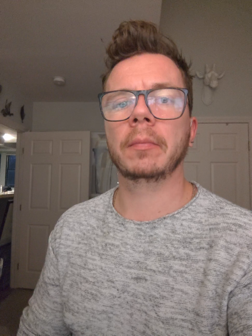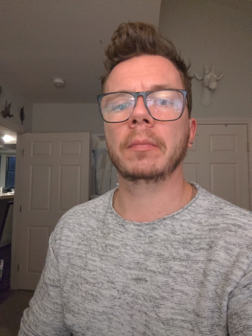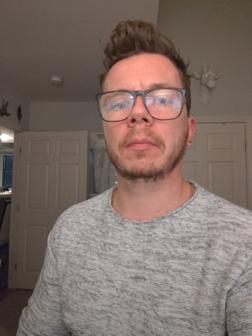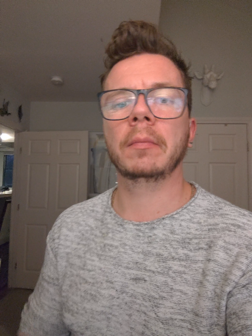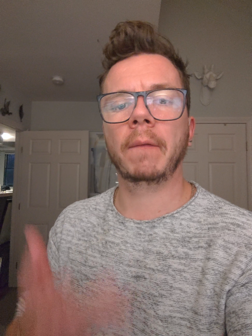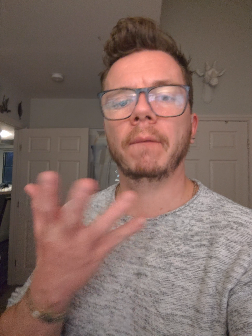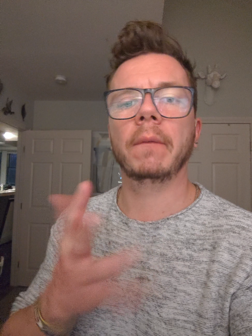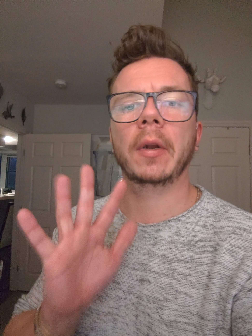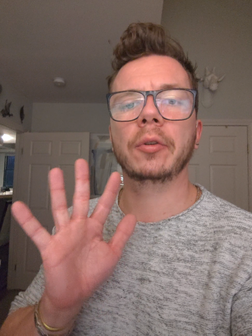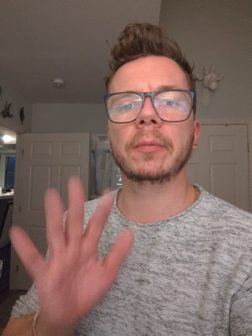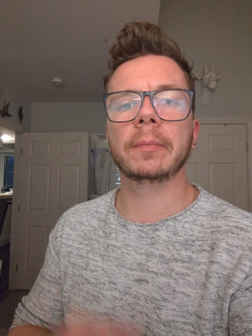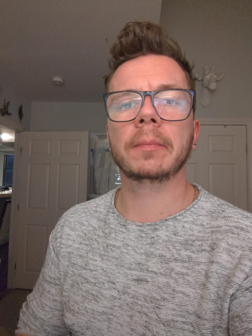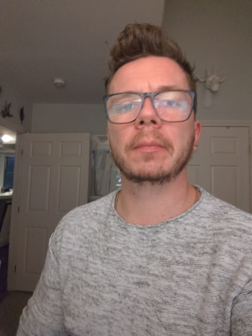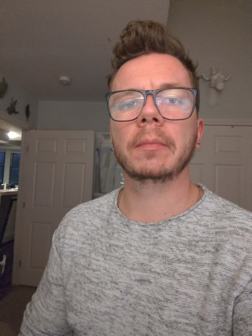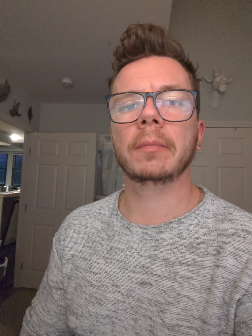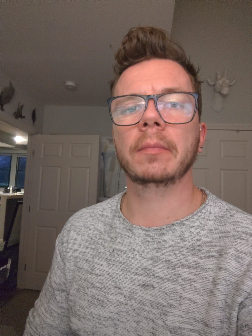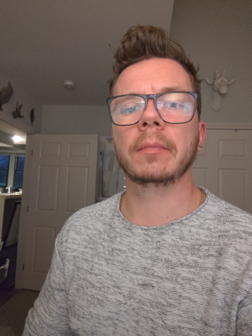finish